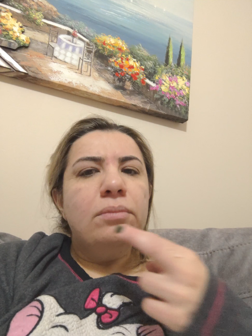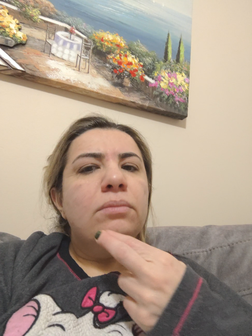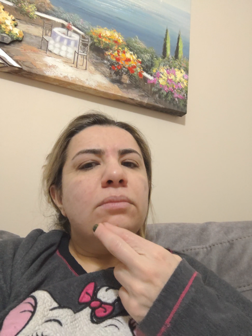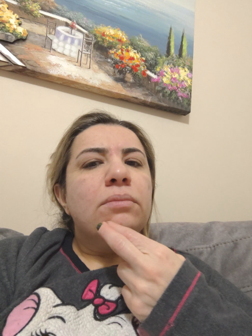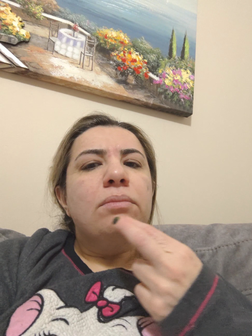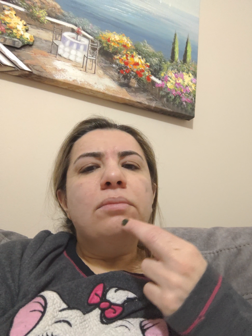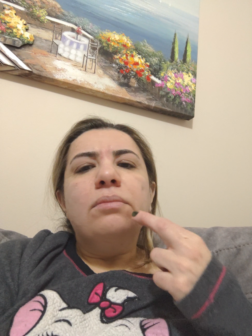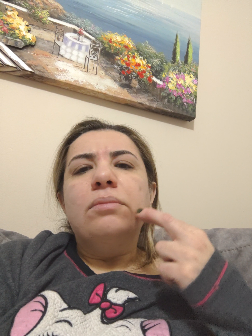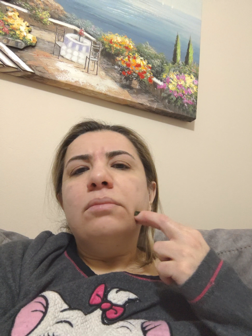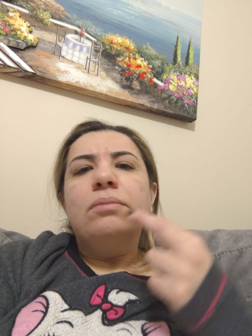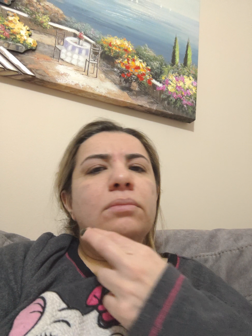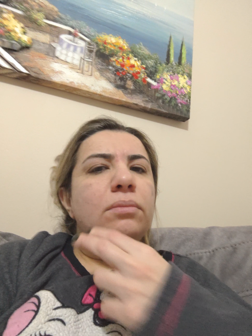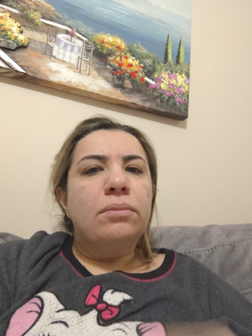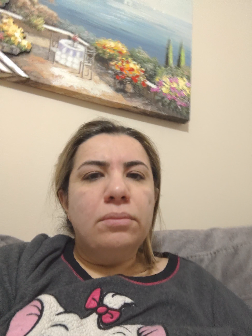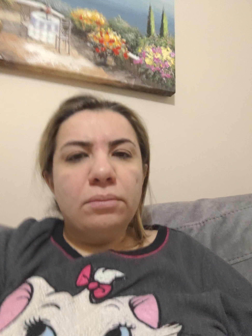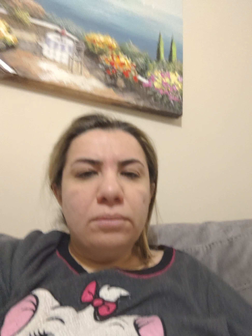chin